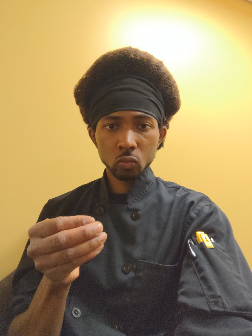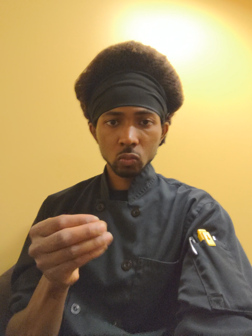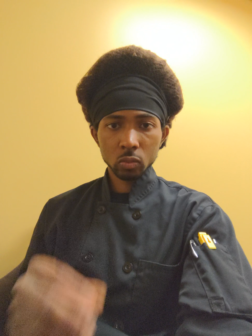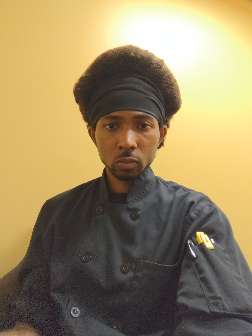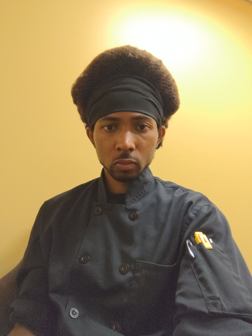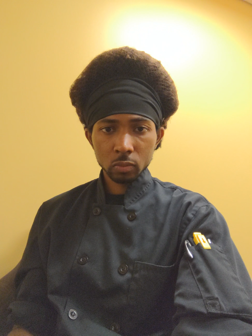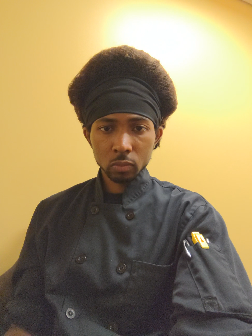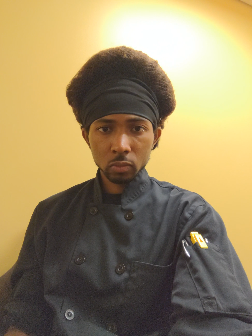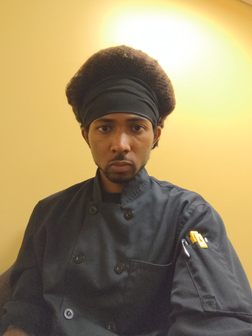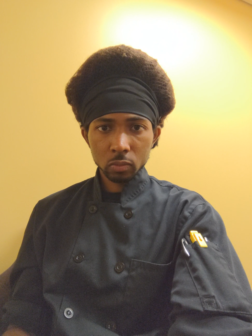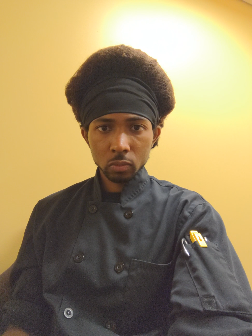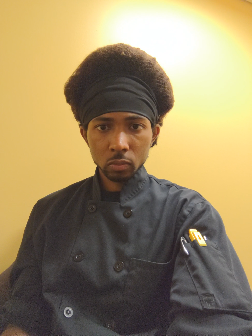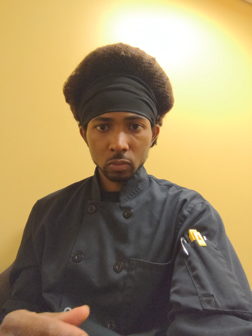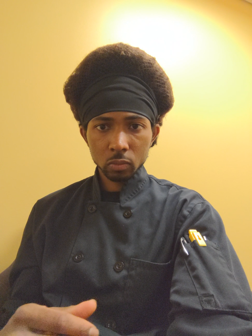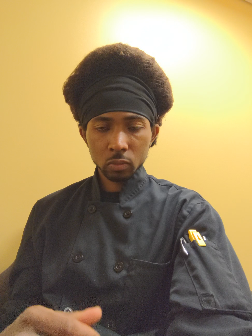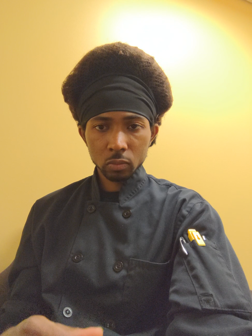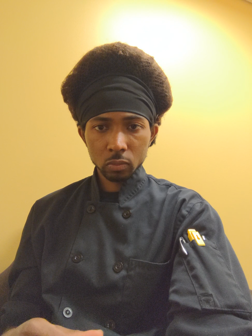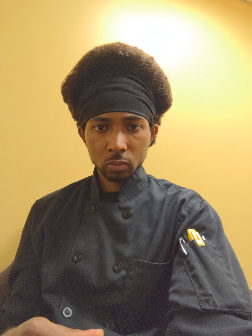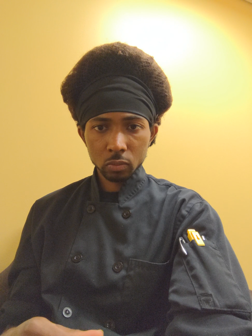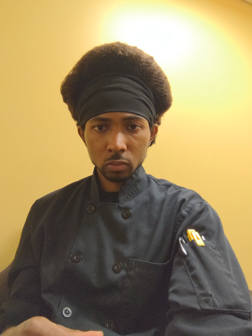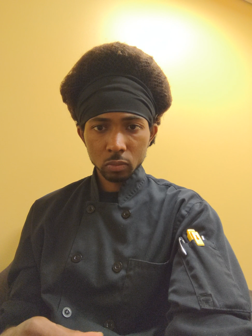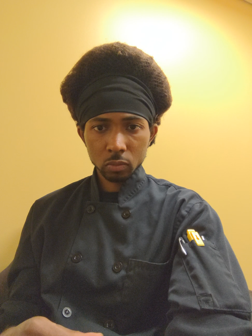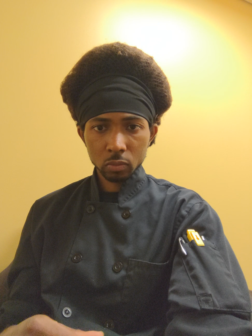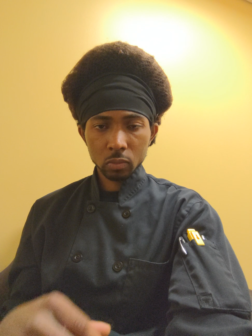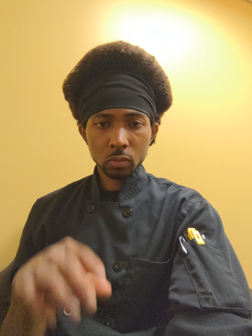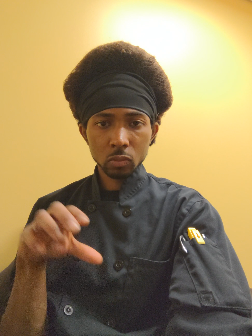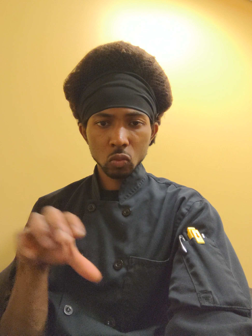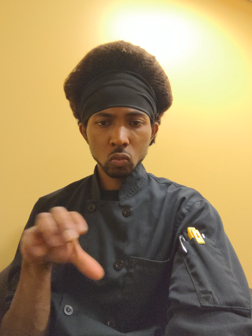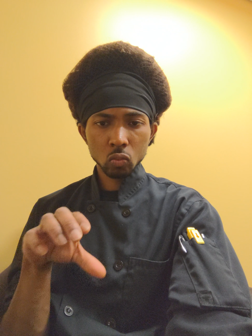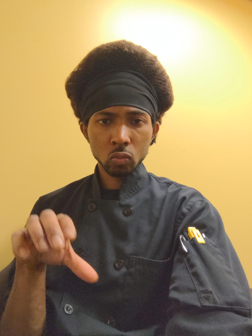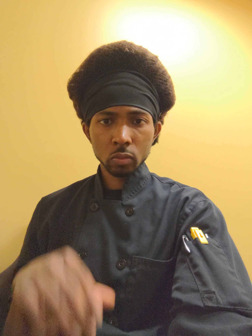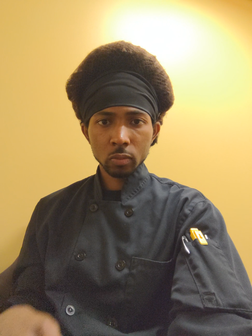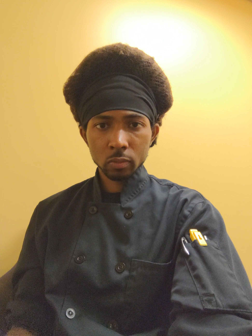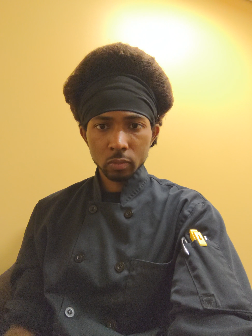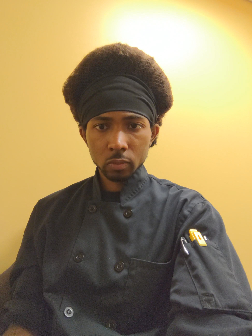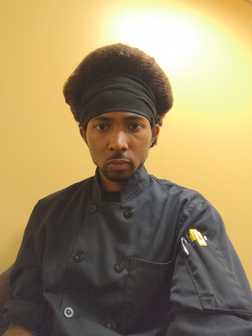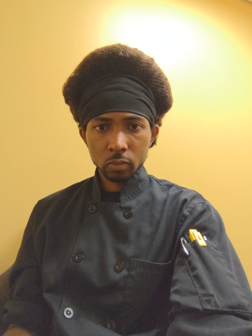does